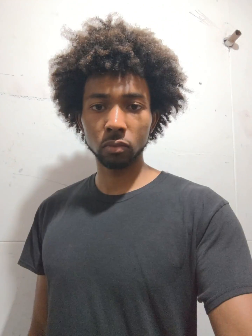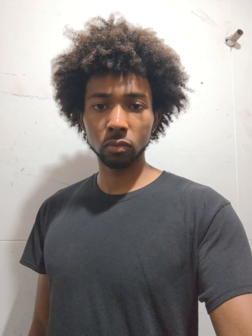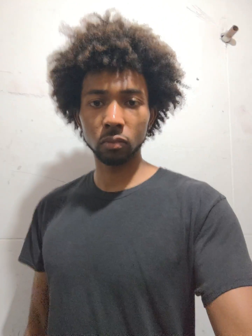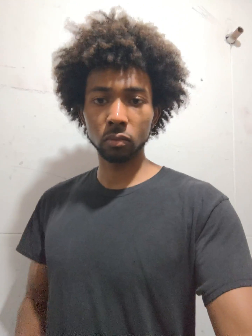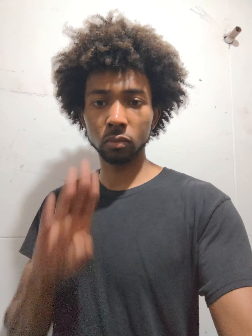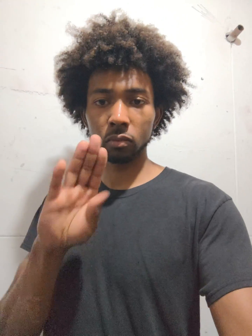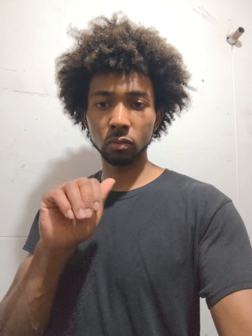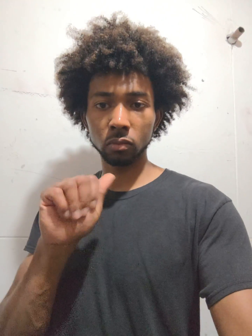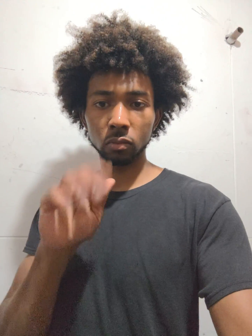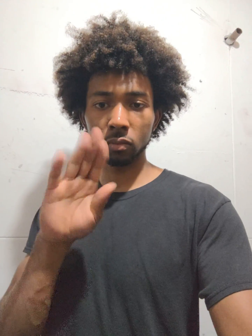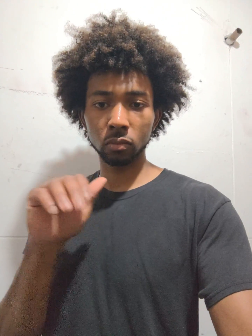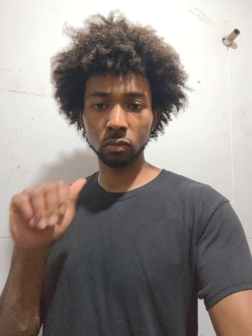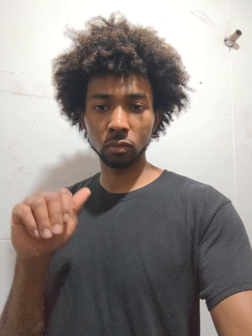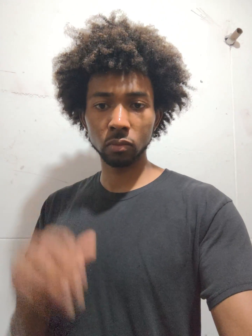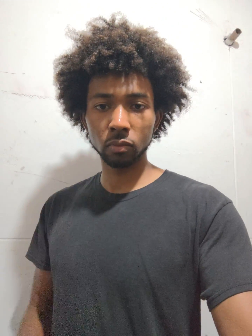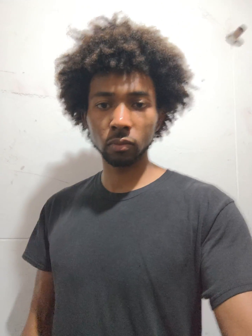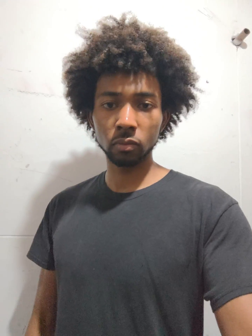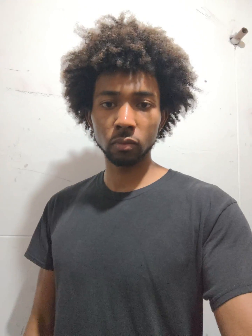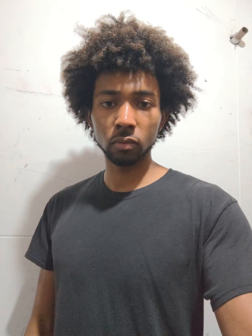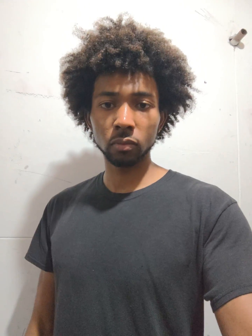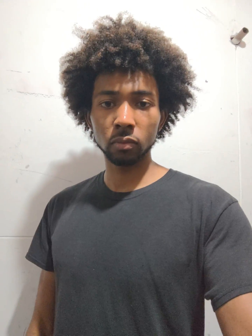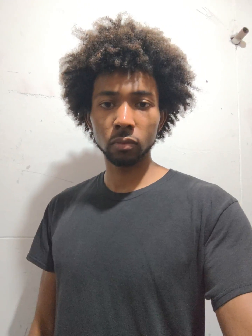baa baa